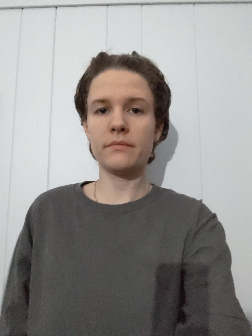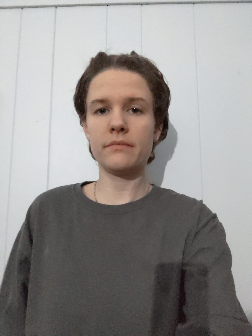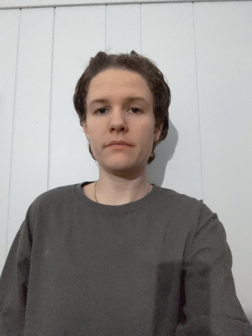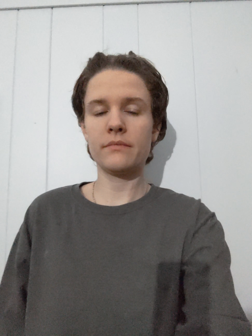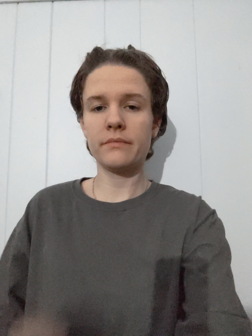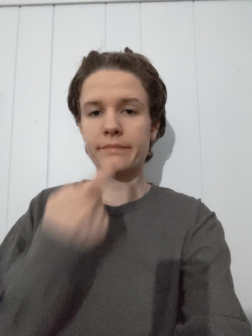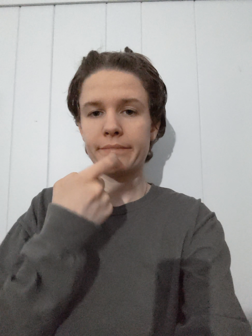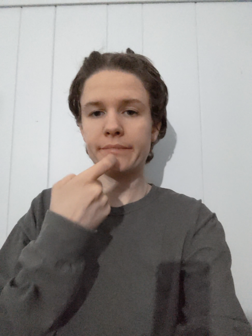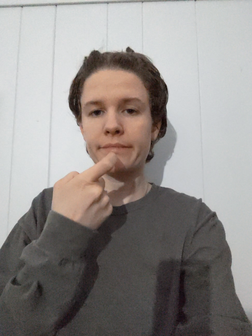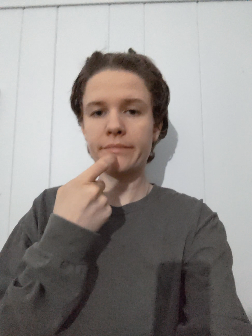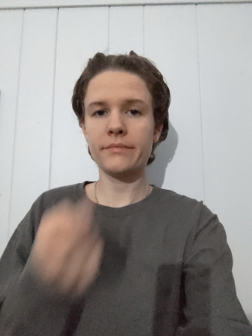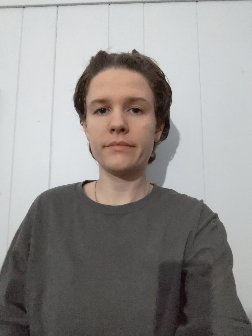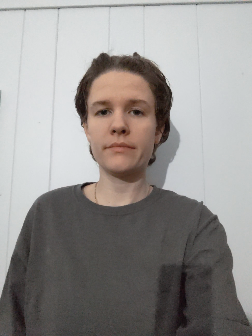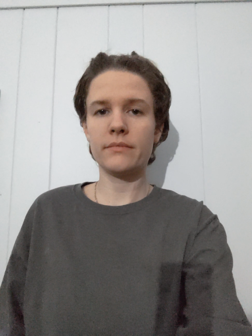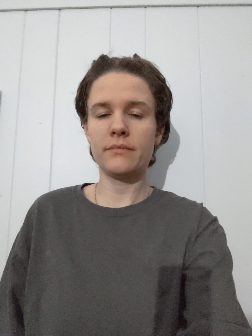window